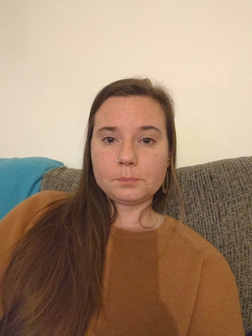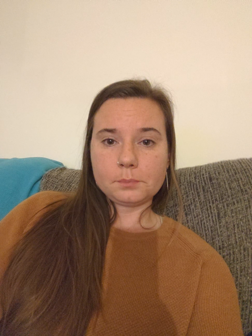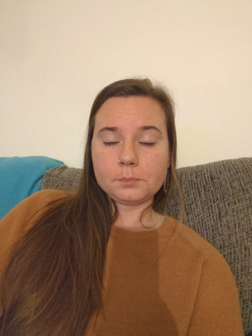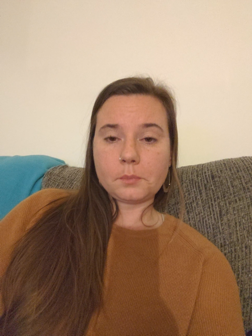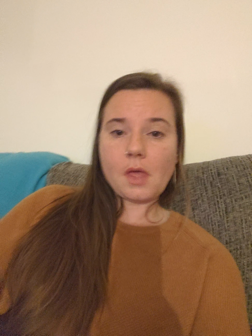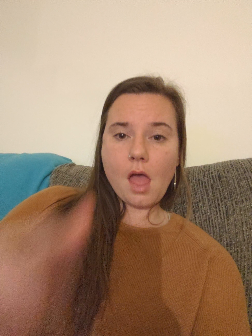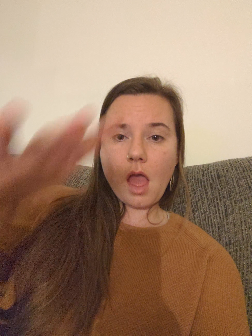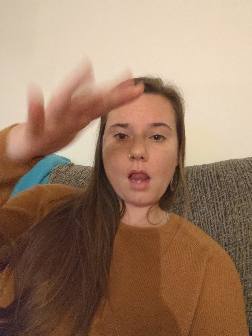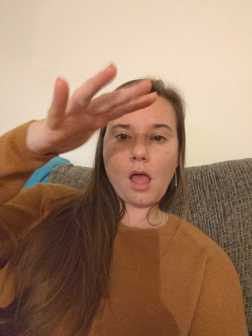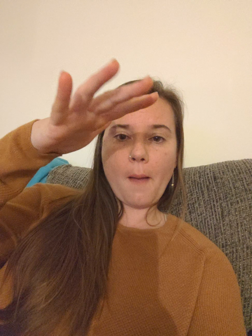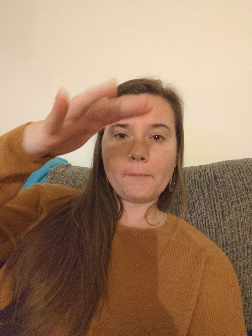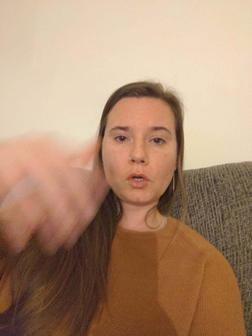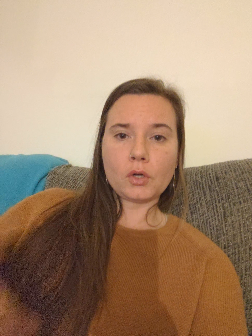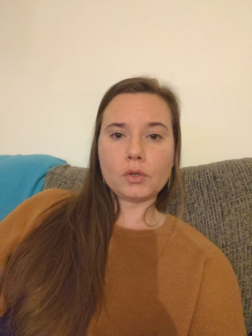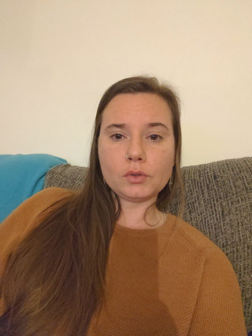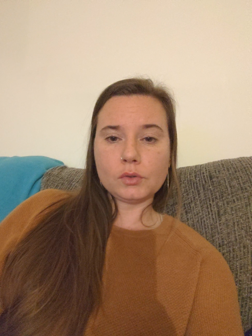helicopter